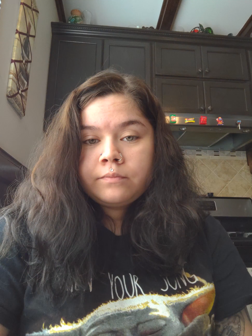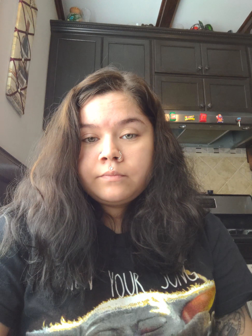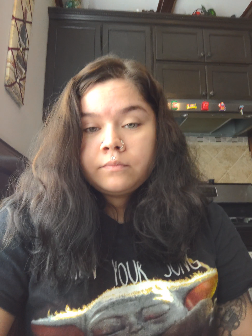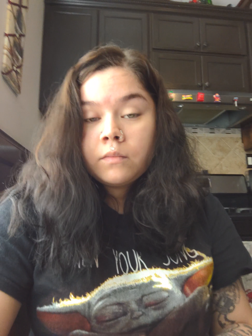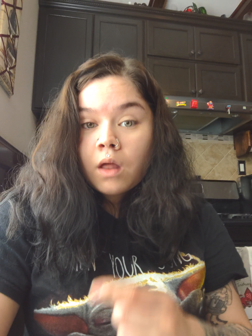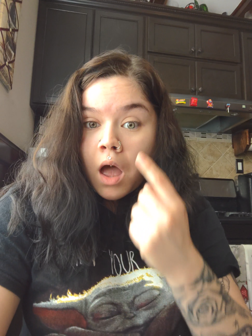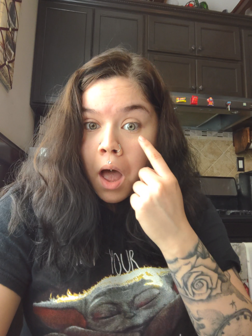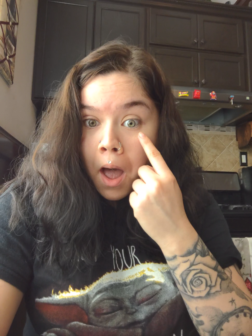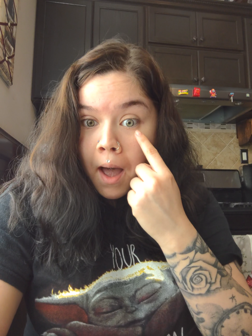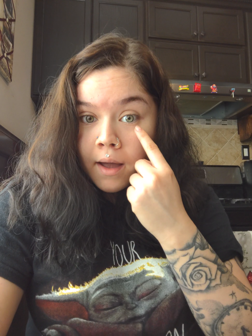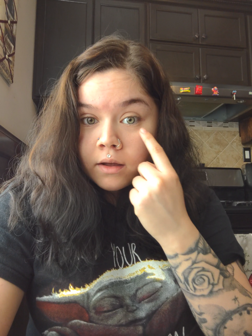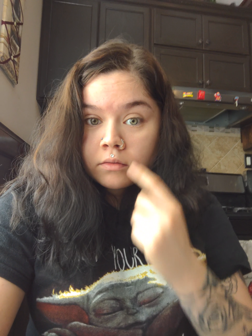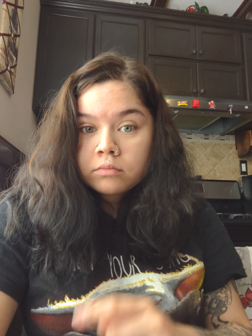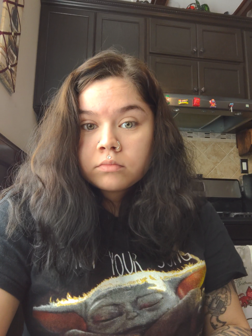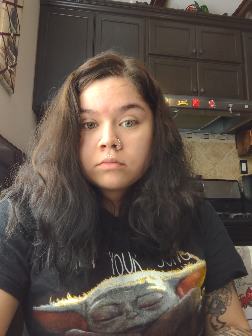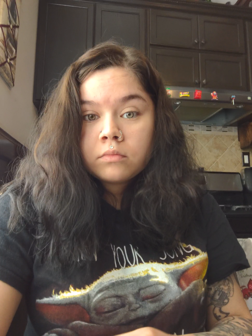eye